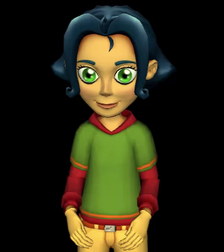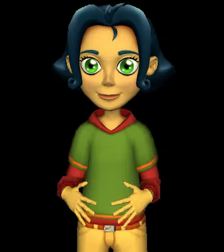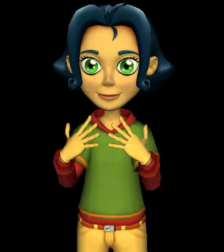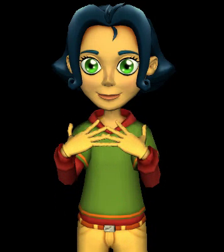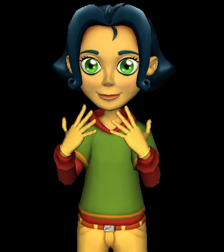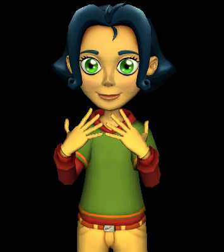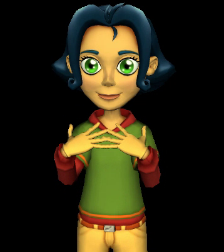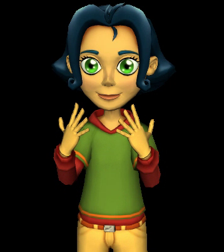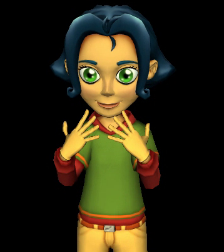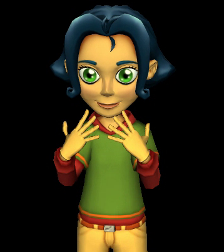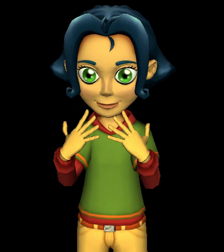هواء